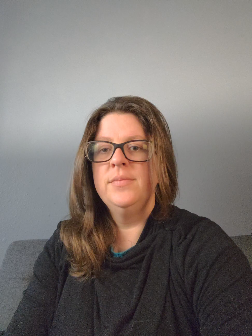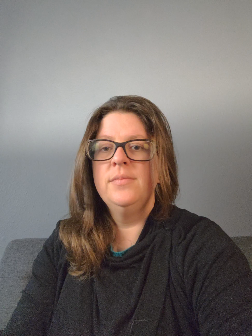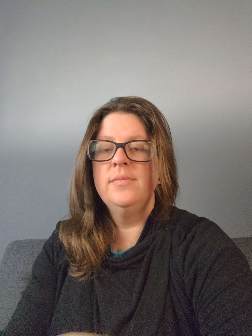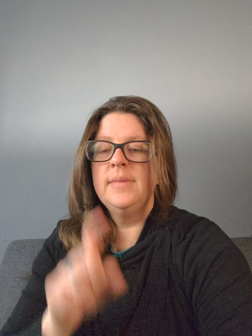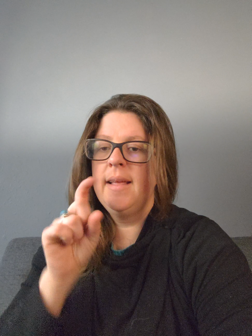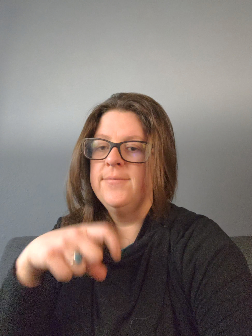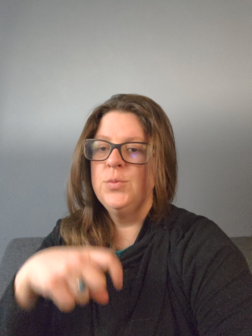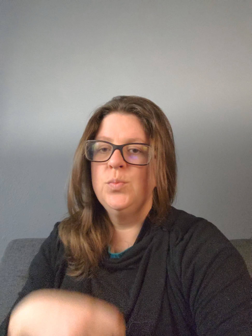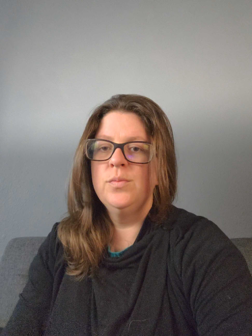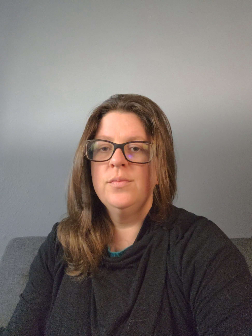have to